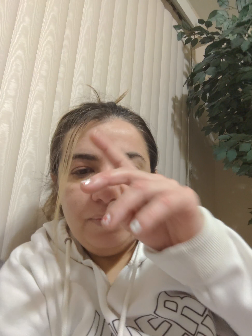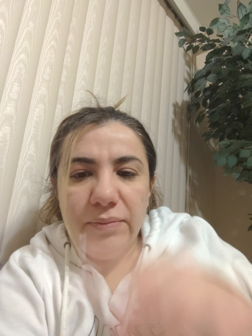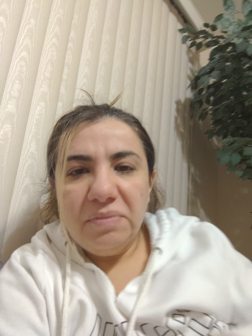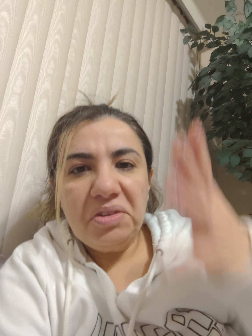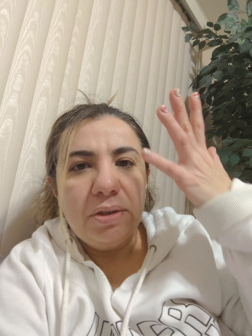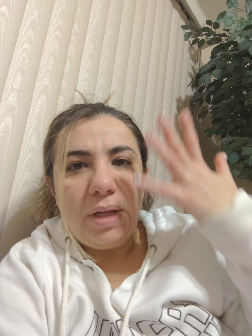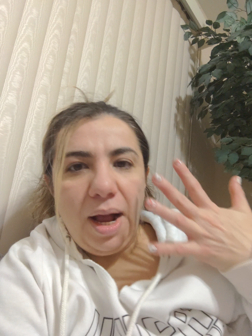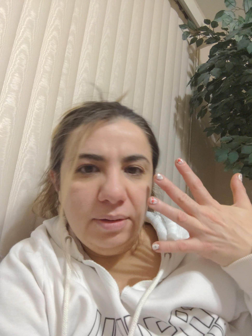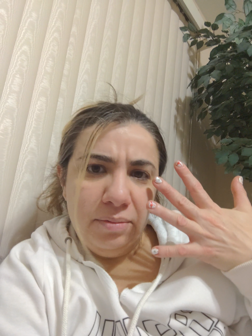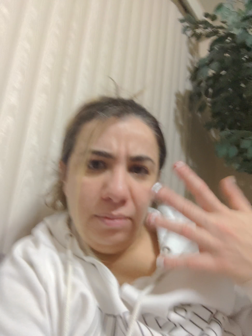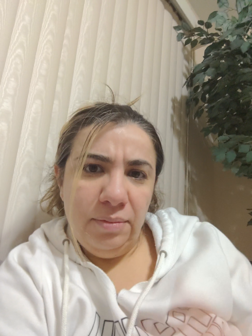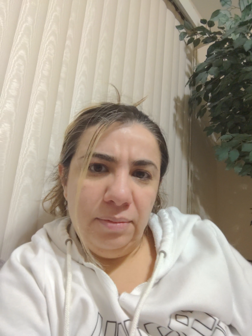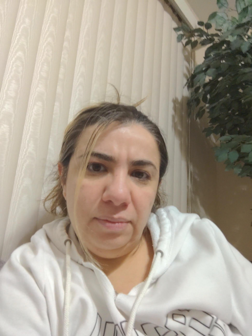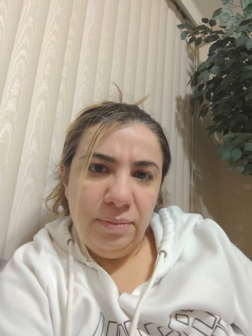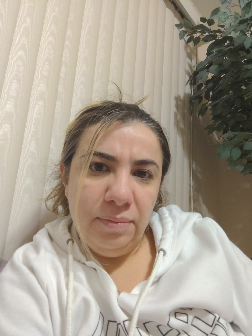sad